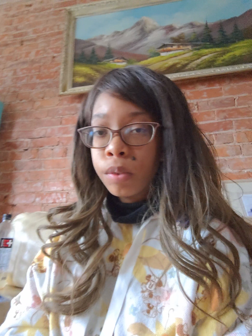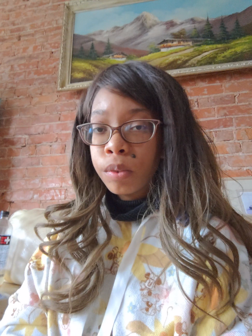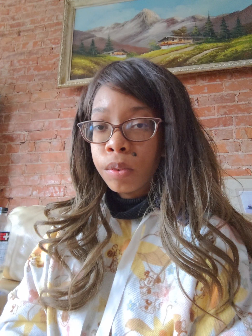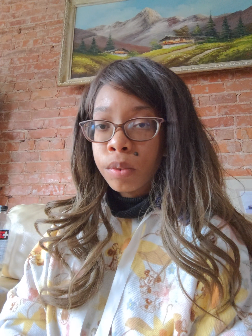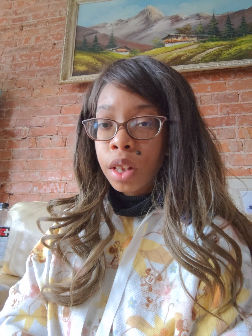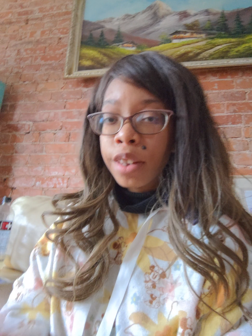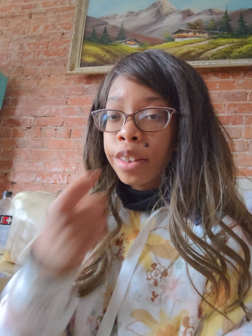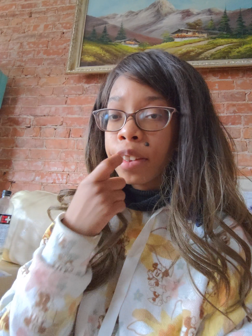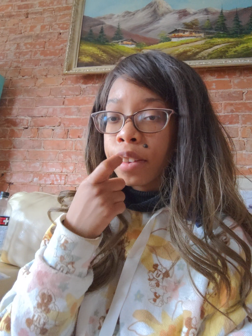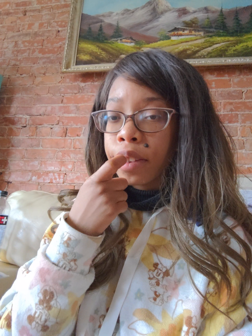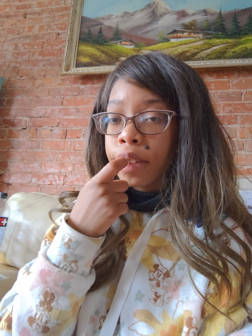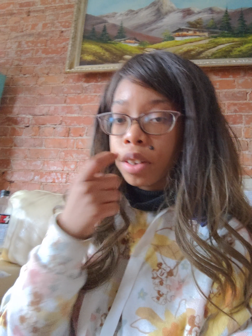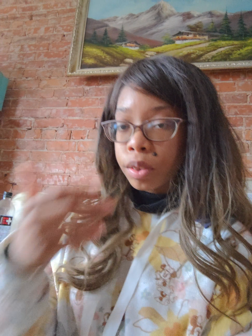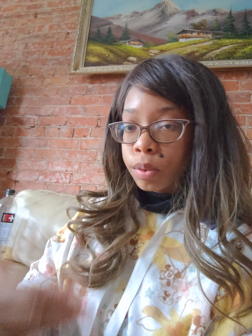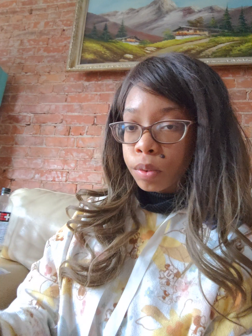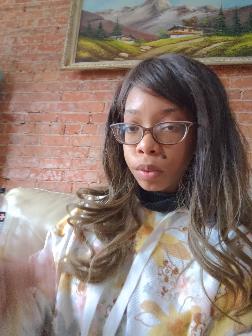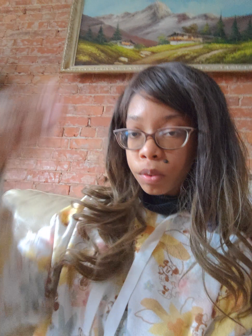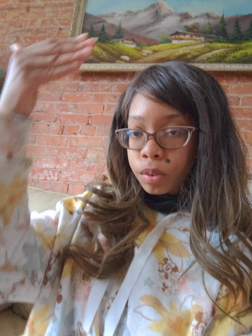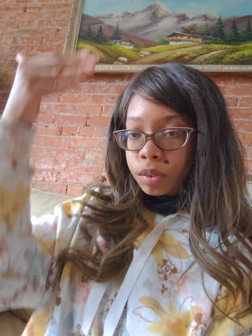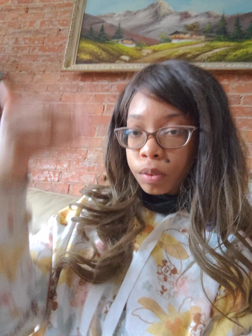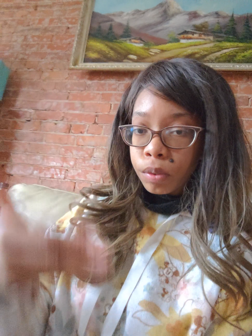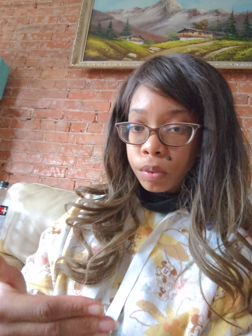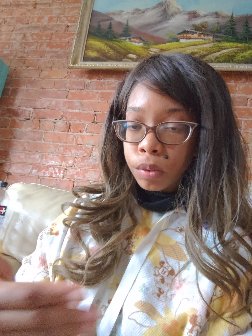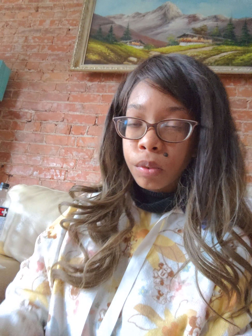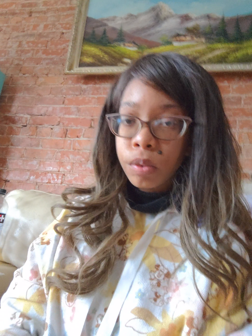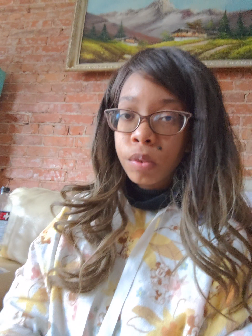window